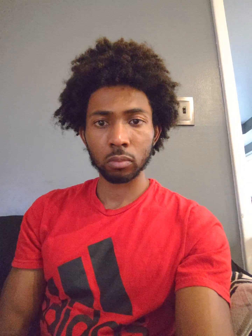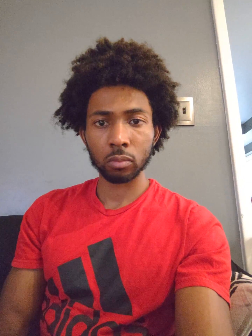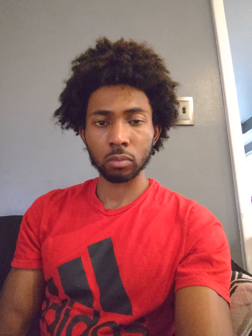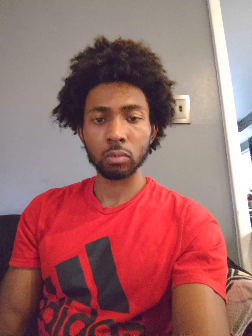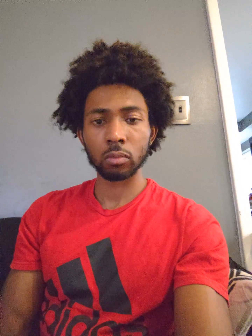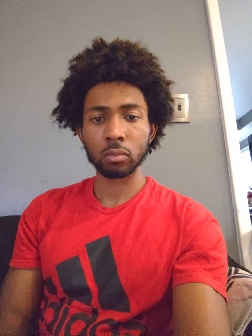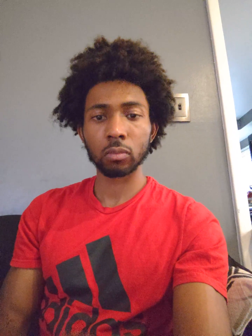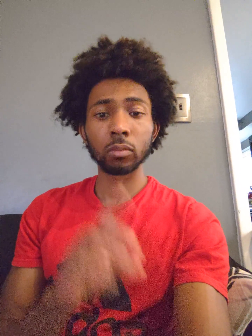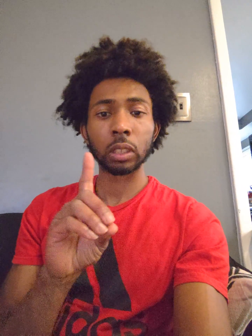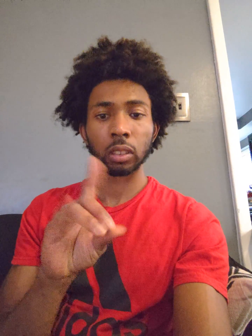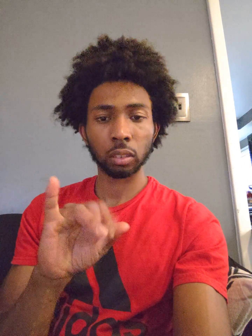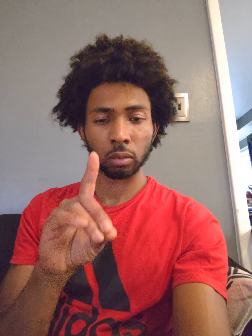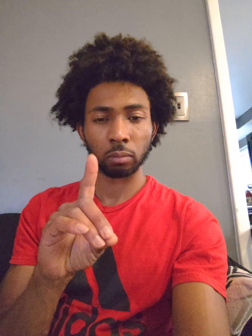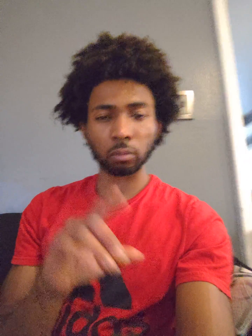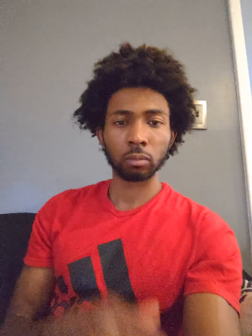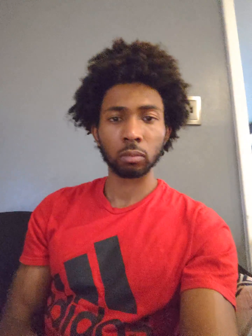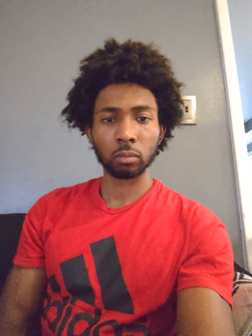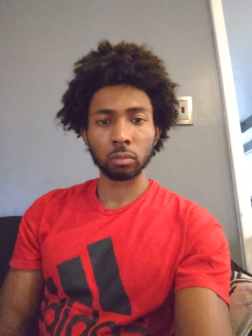did